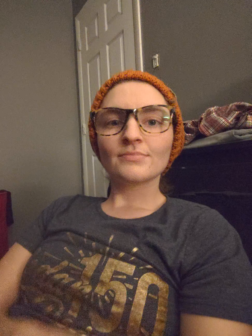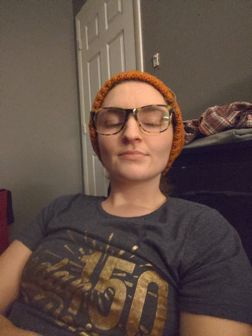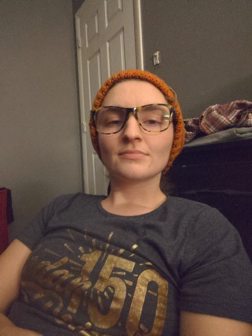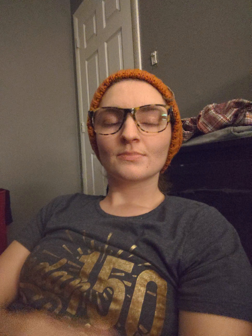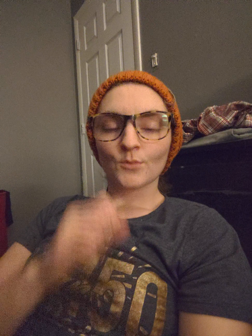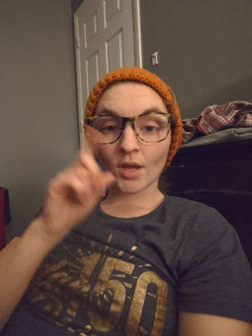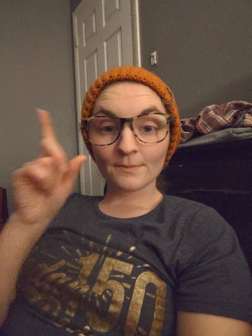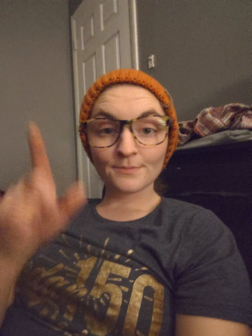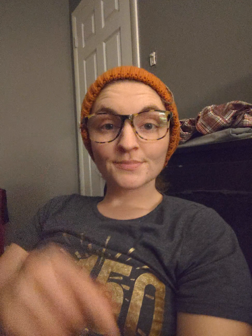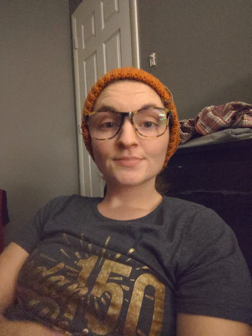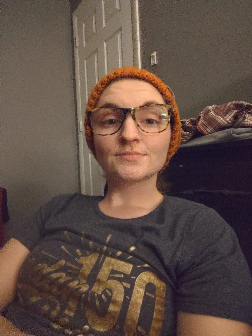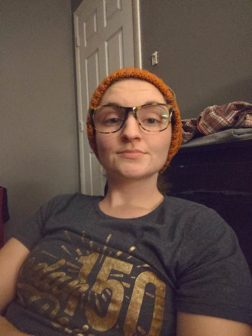wake